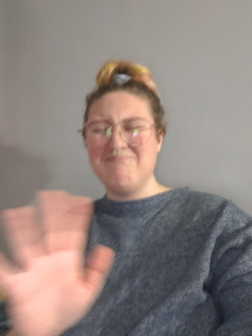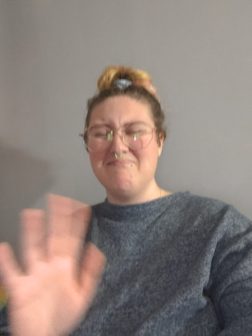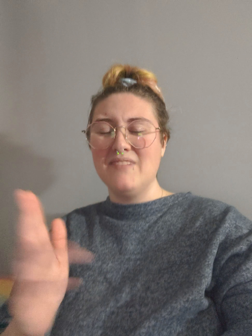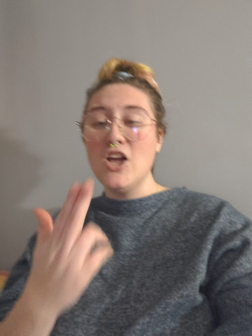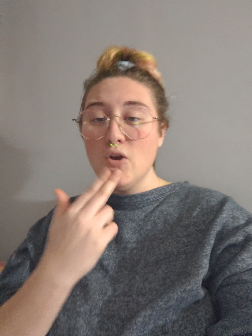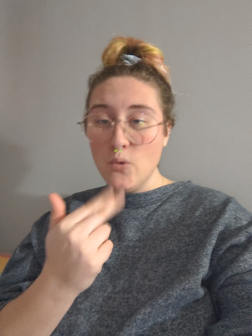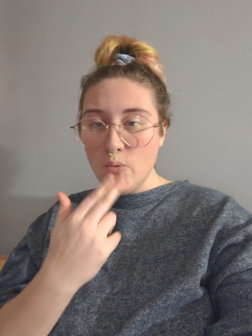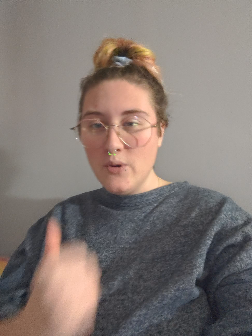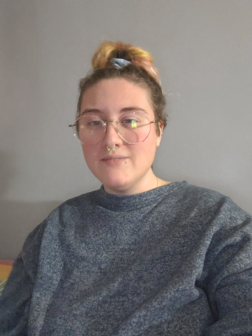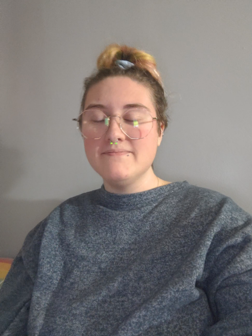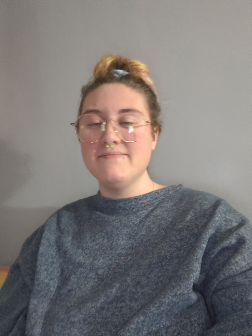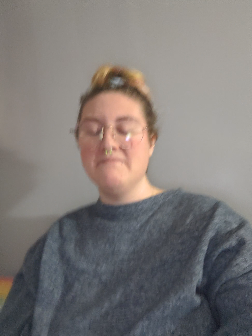cute